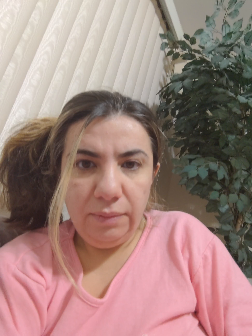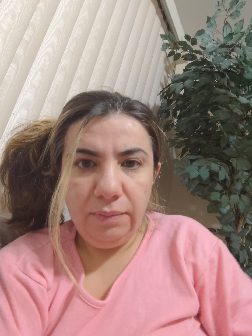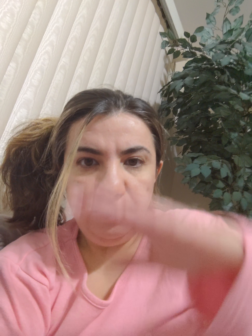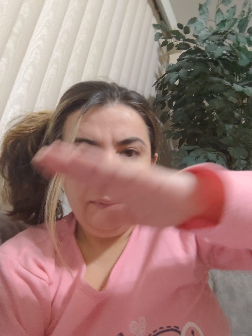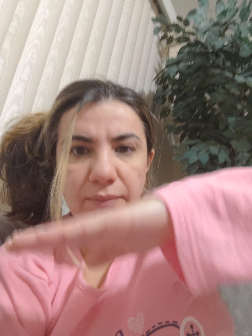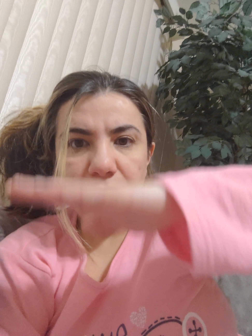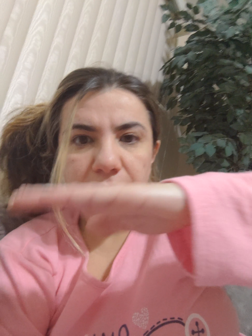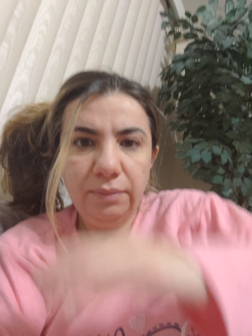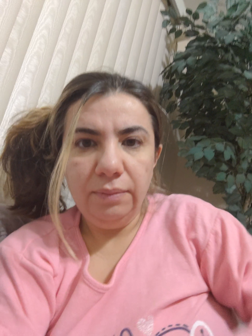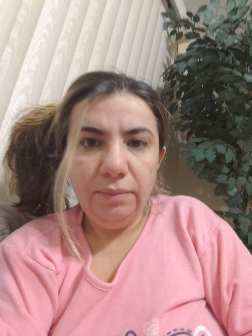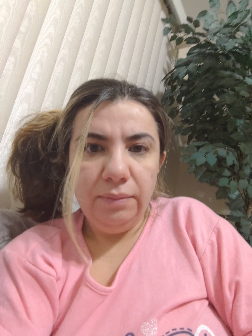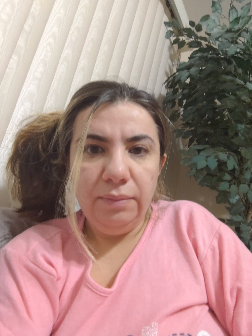table